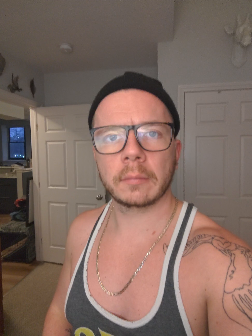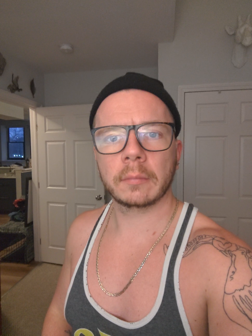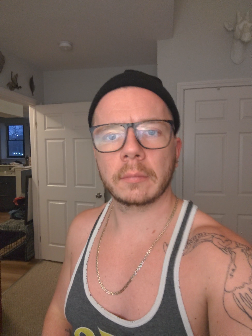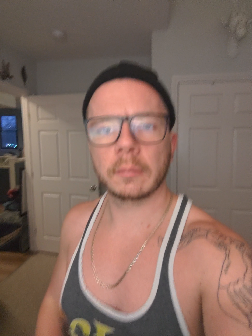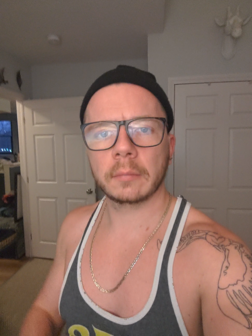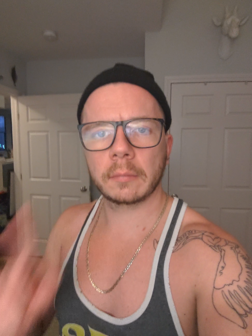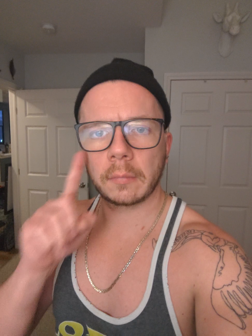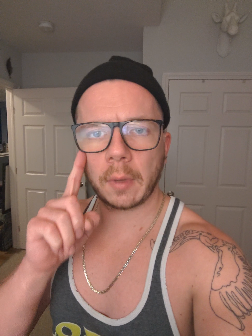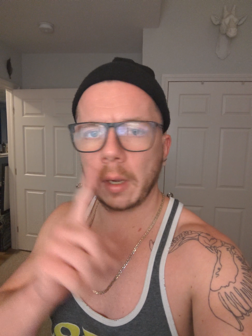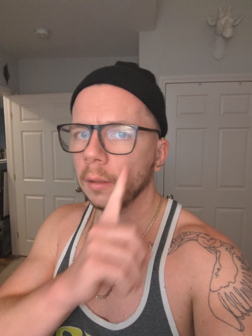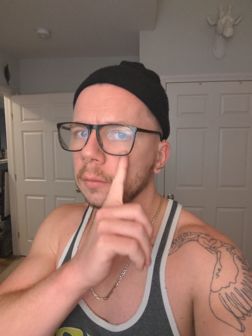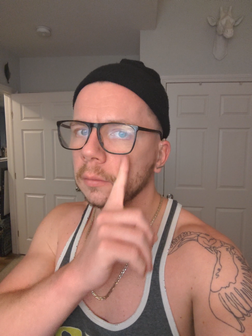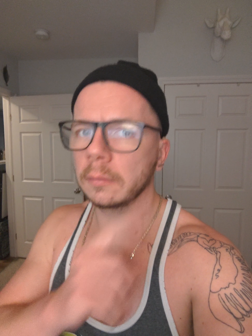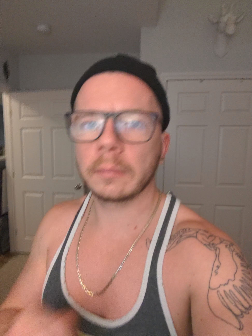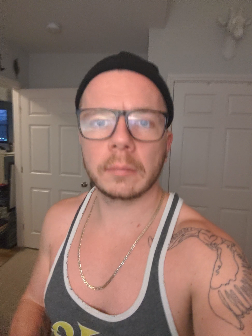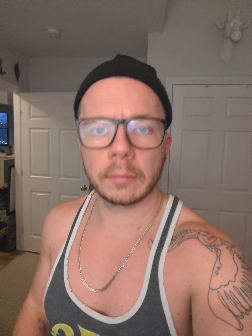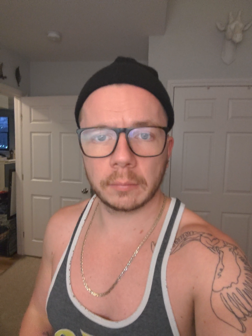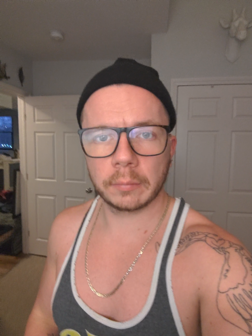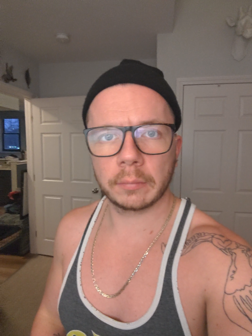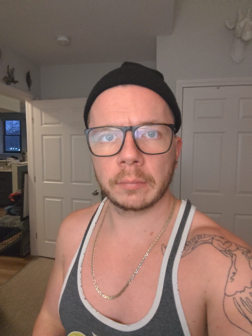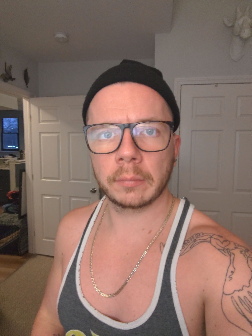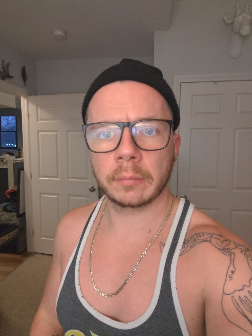eye